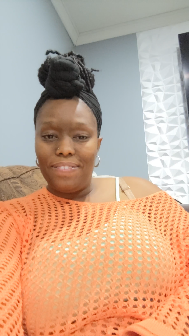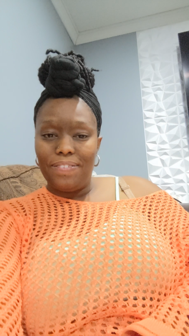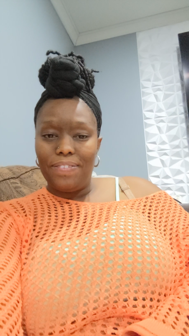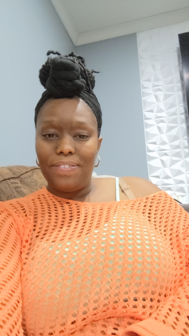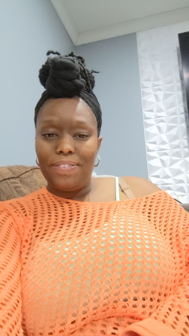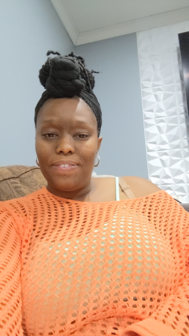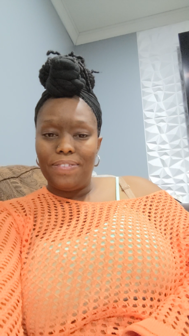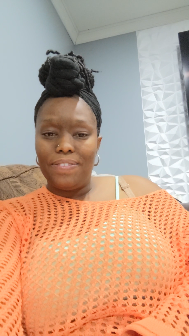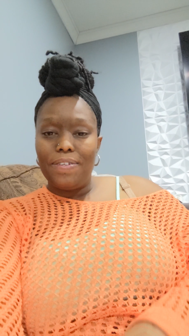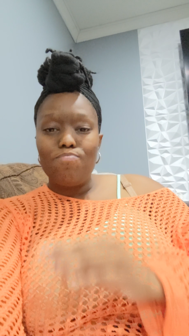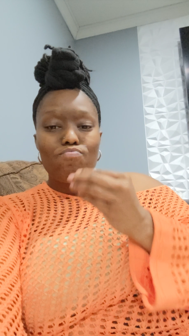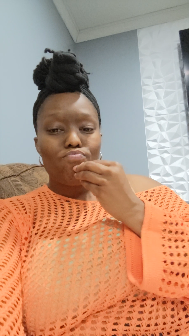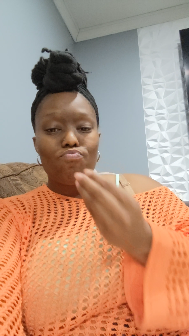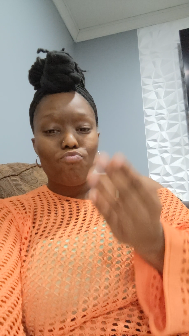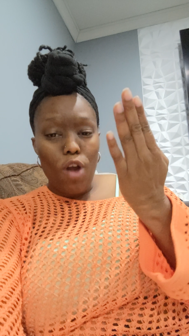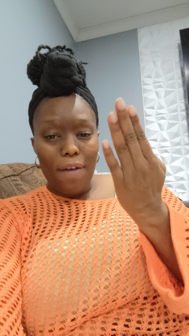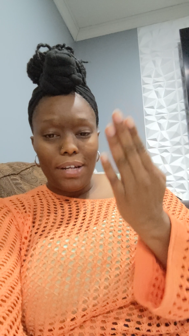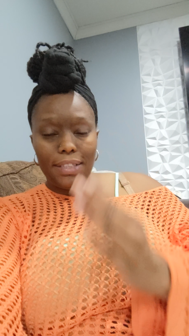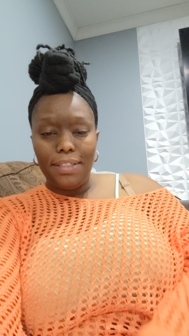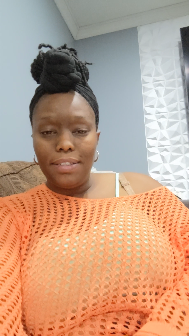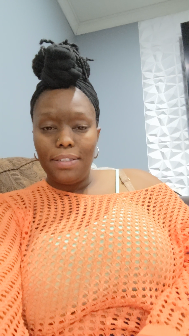breakfast